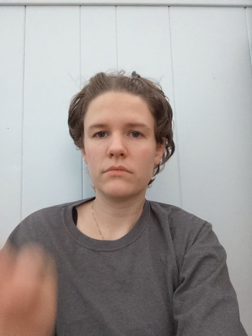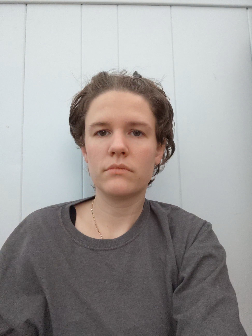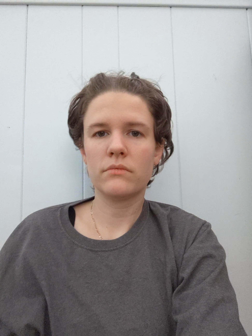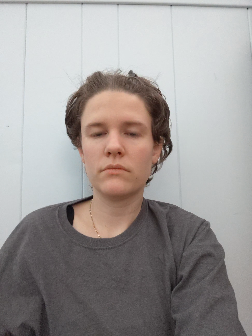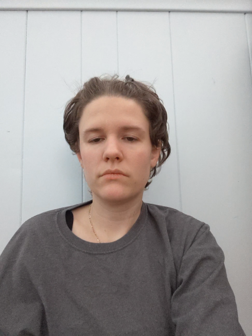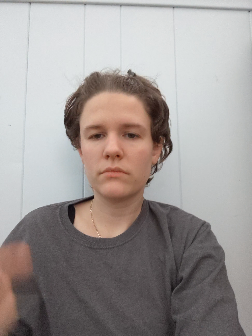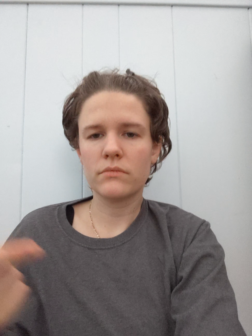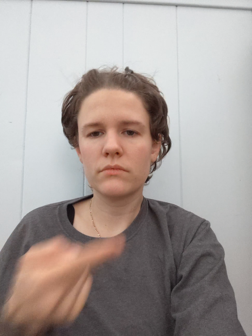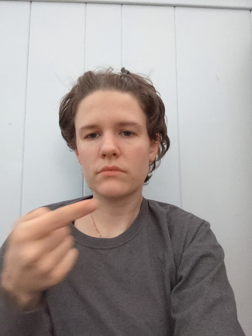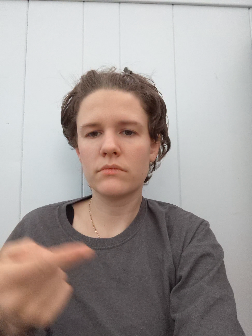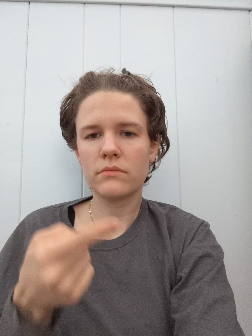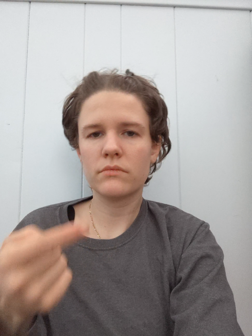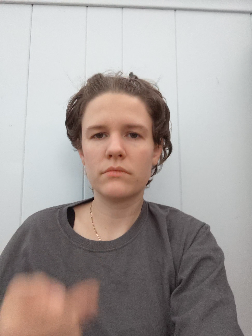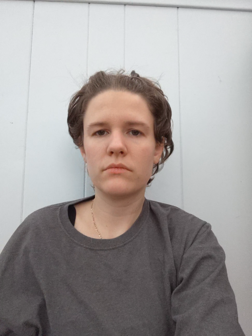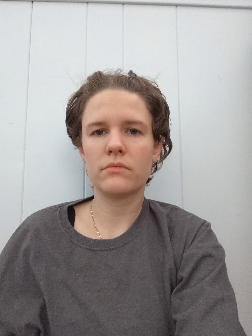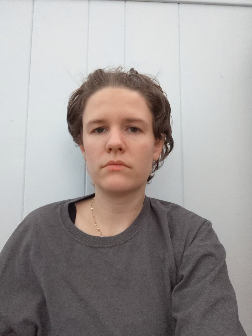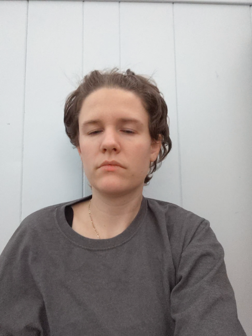owie